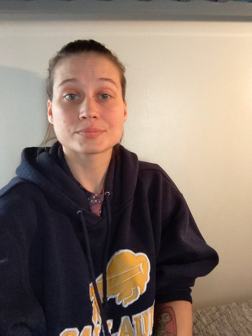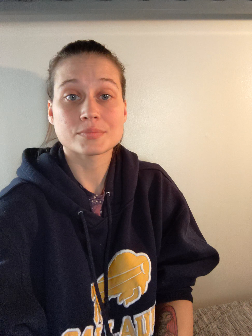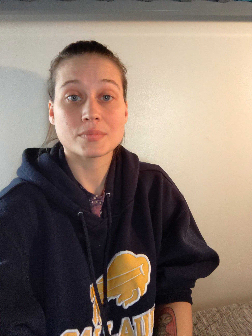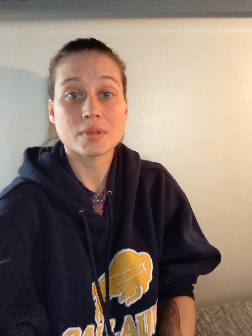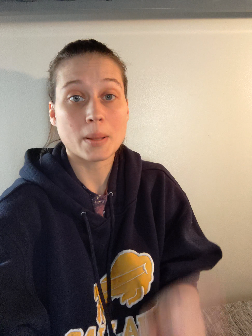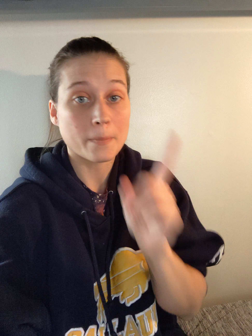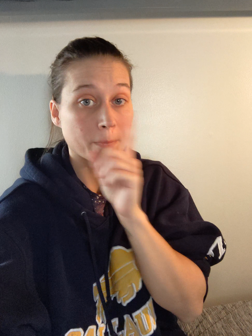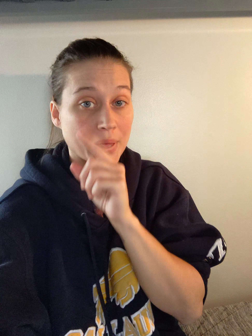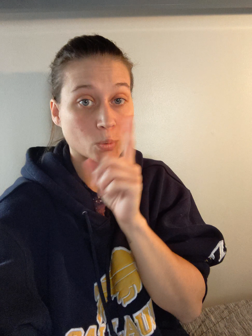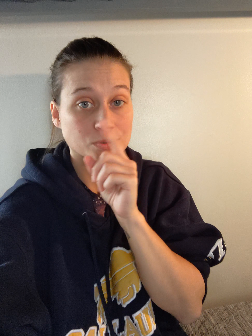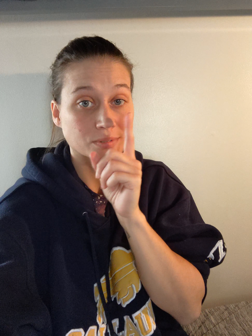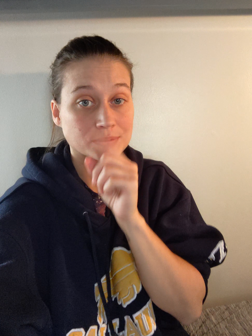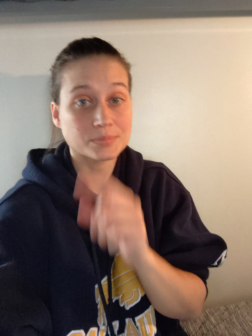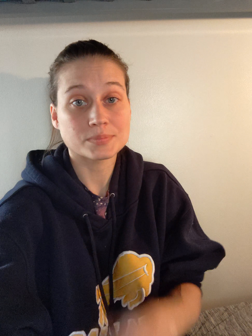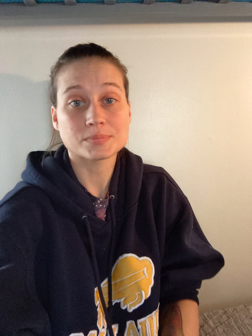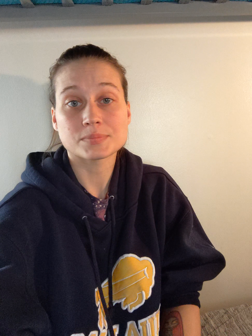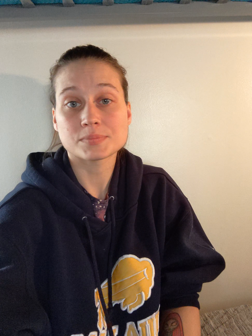mouse